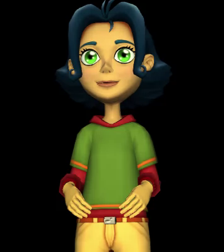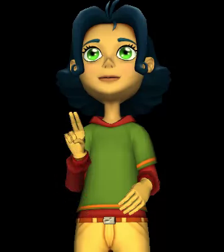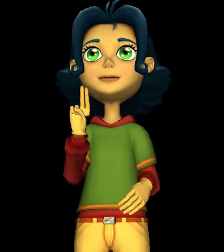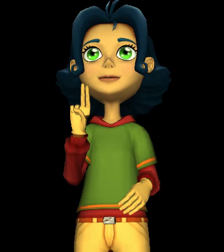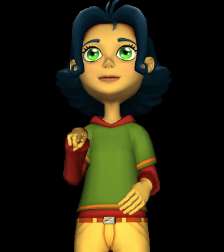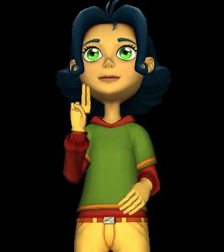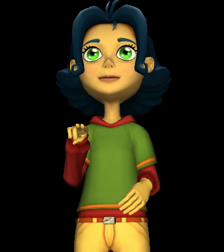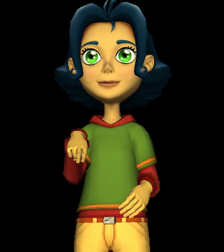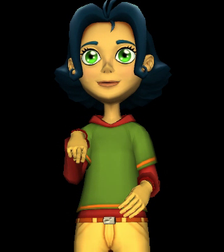رسم